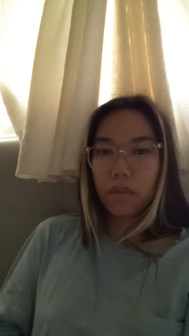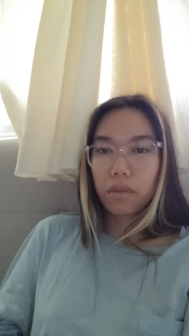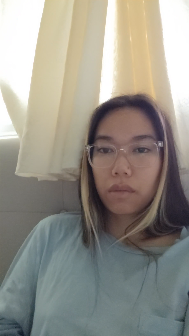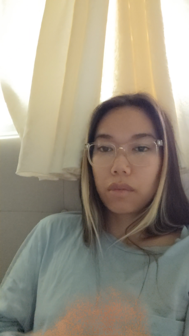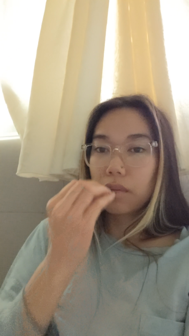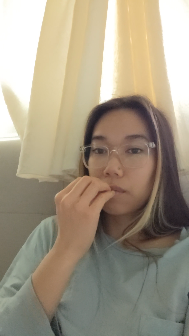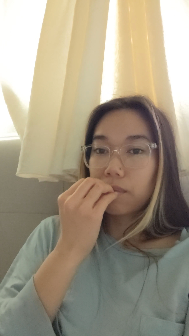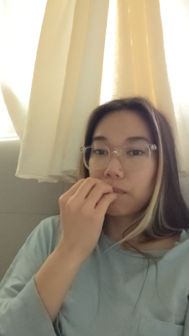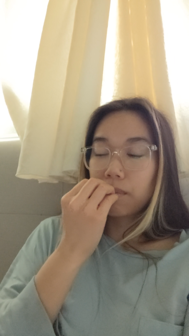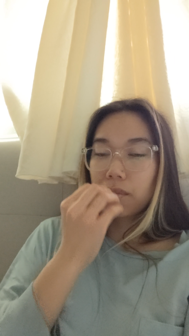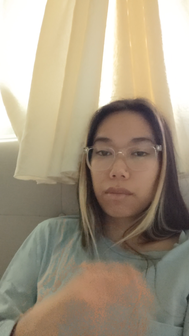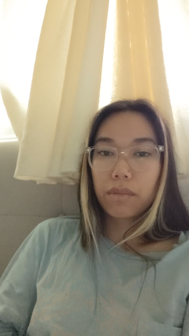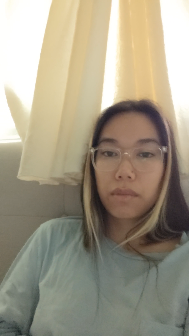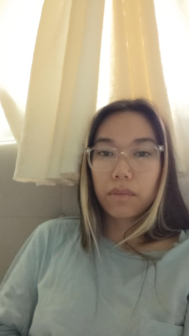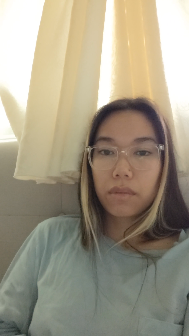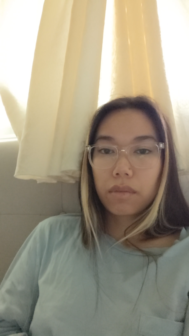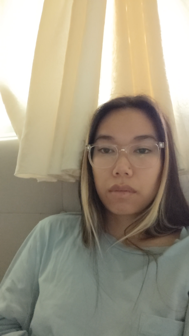eat